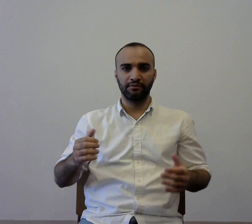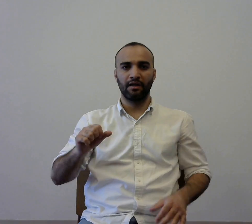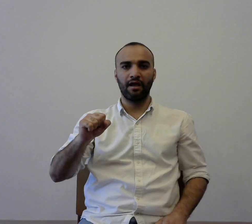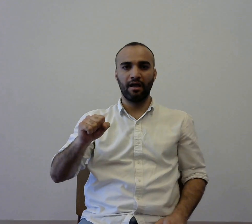A